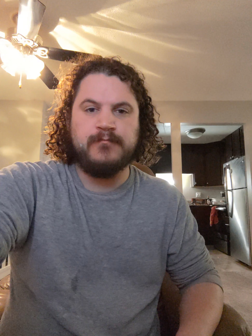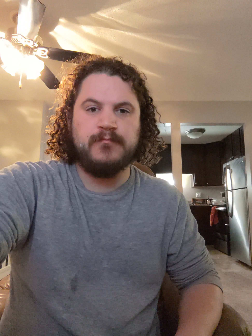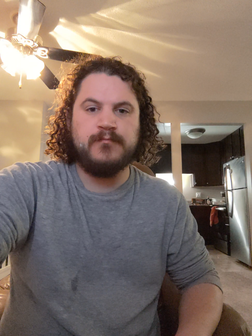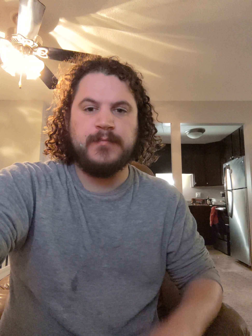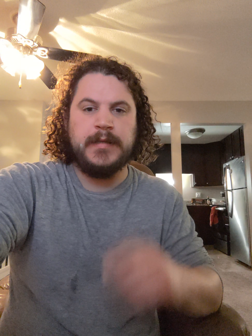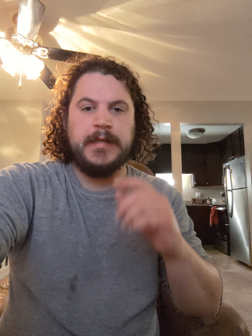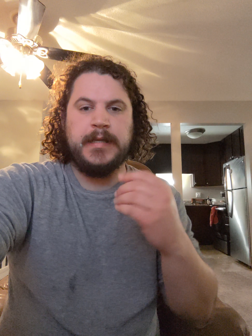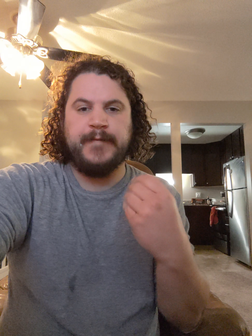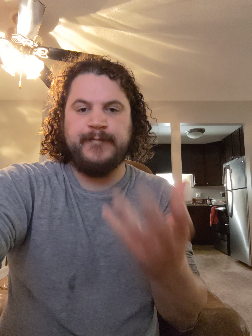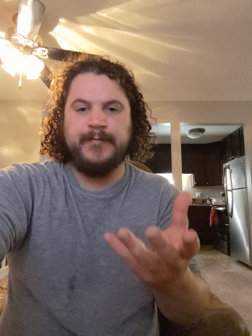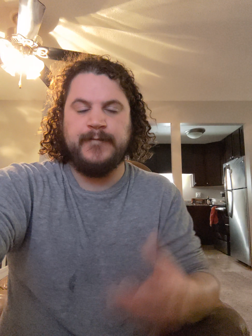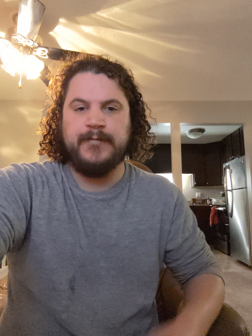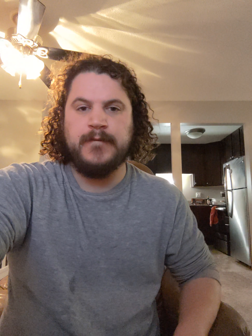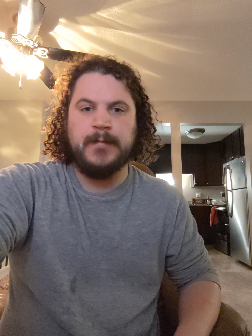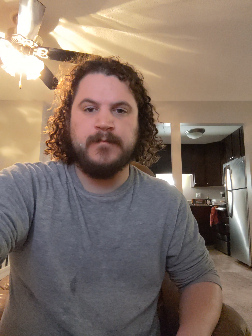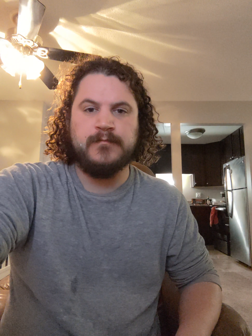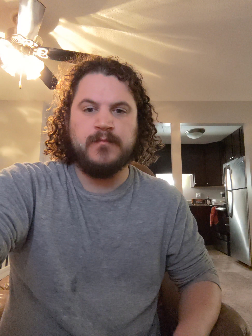give